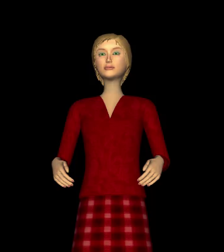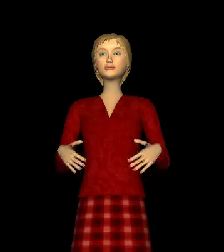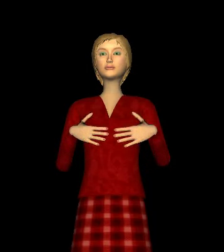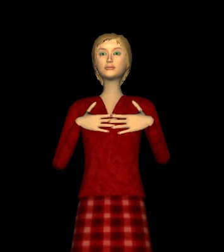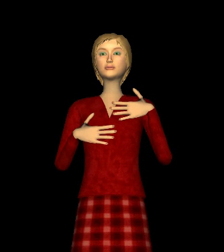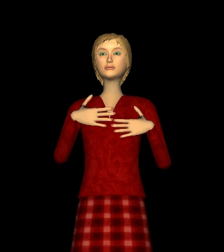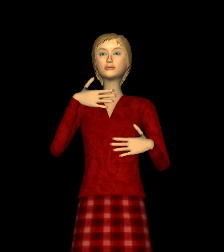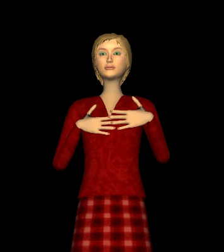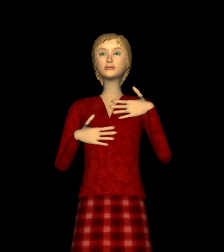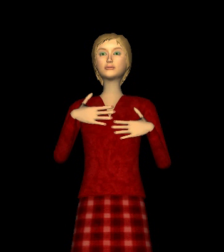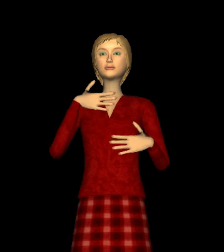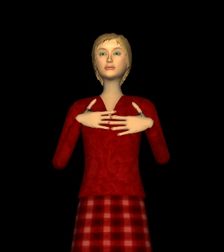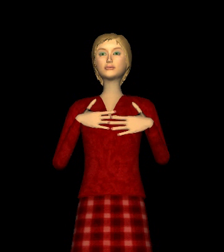متعب